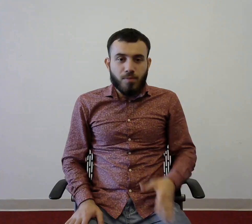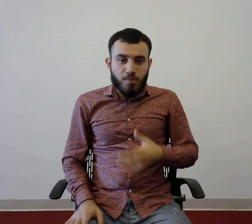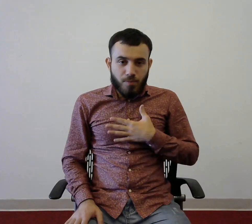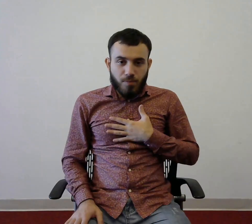mənim